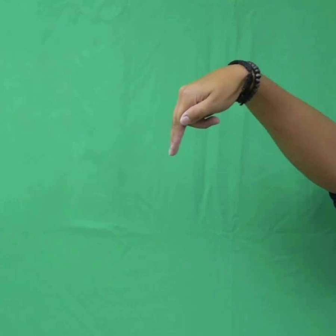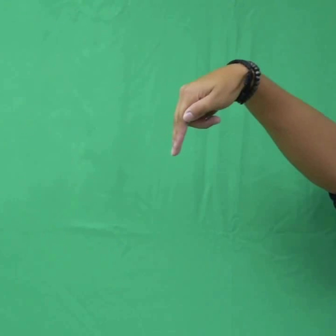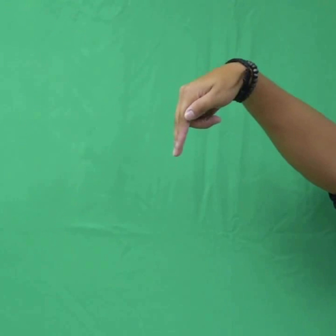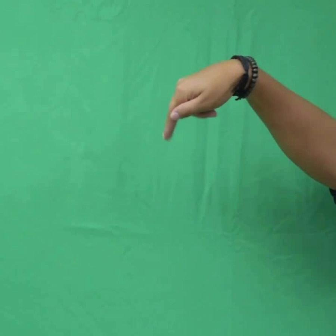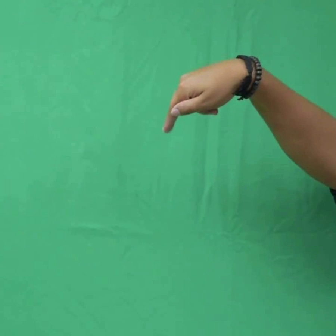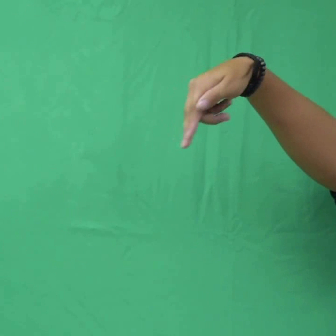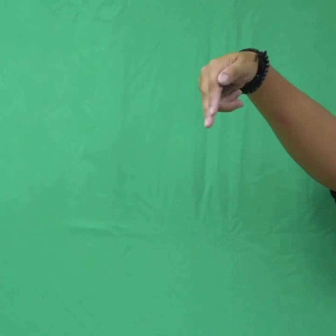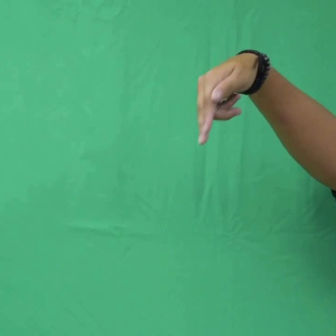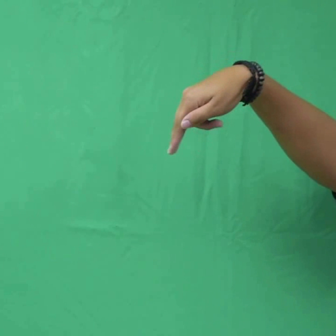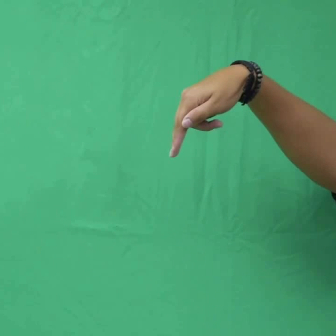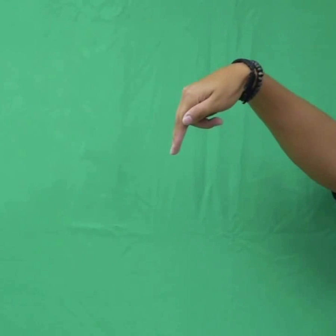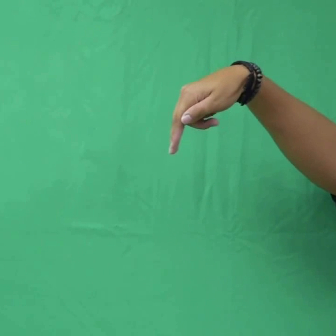Ñ